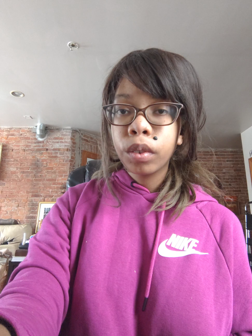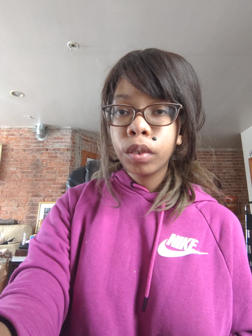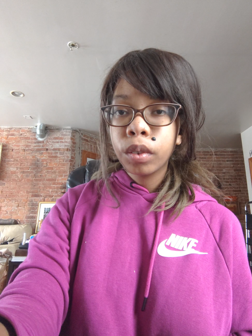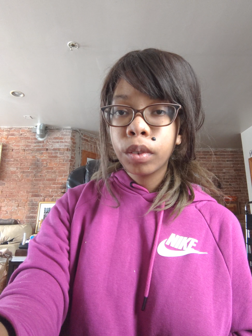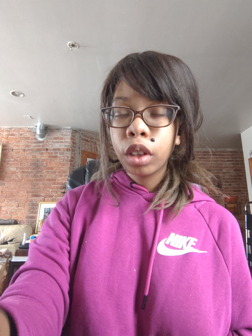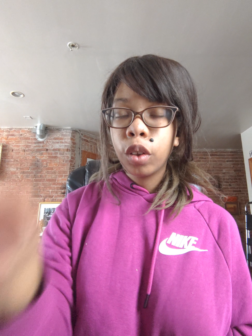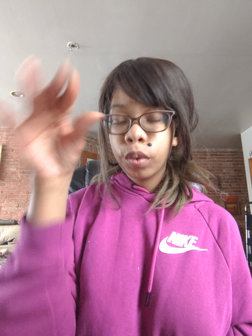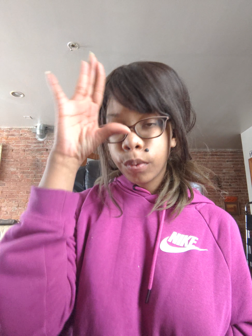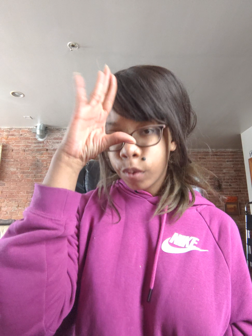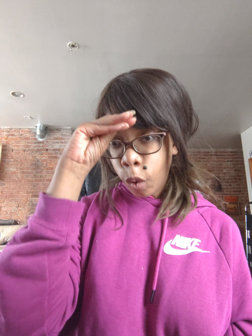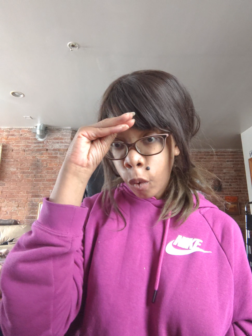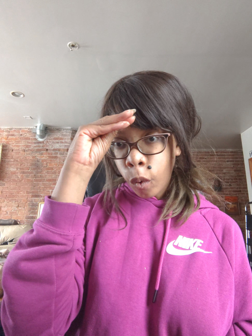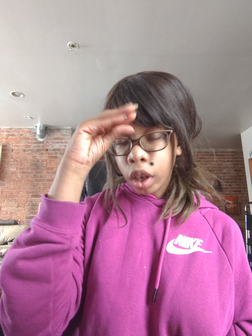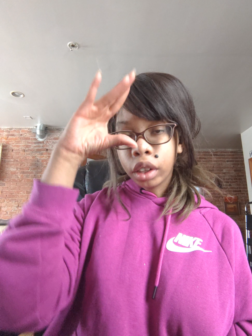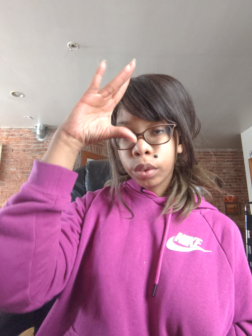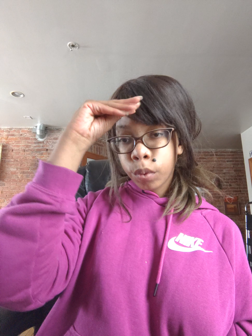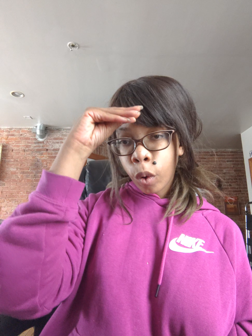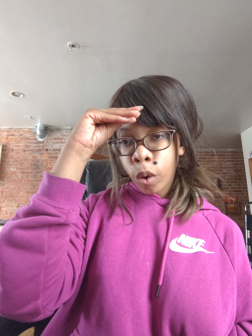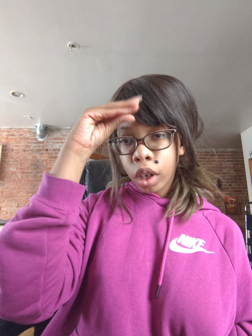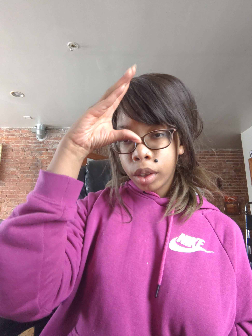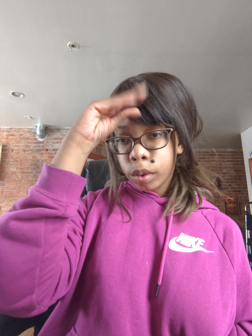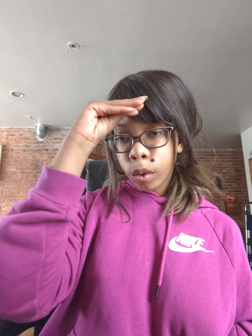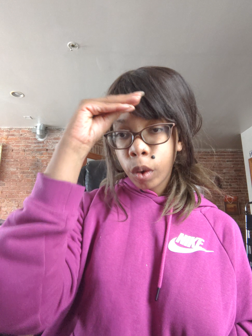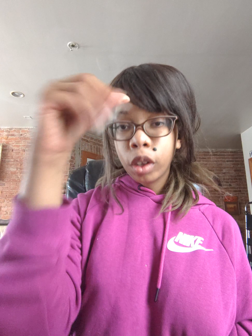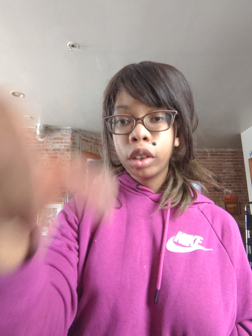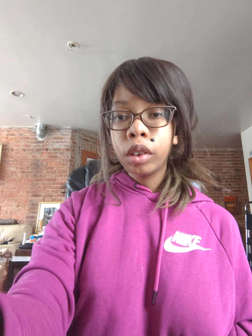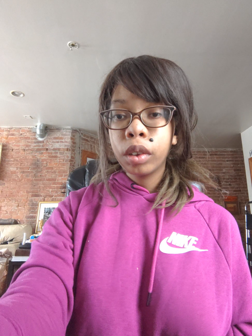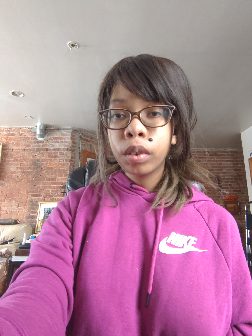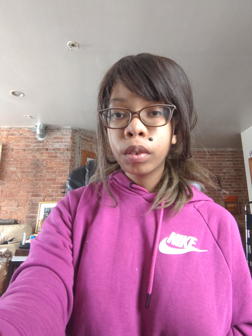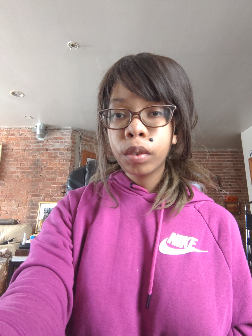boy